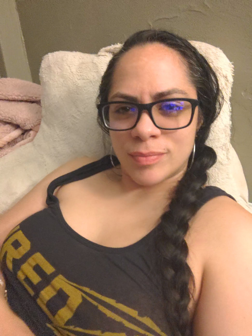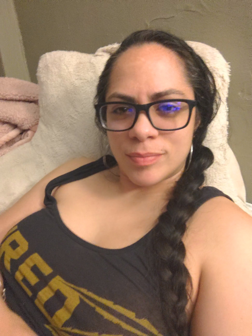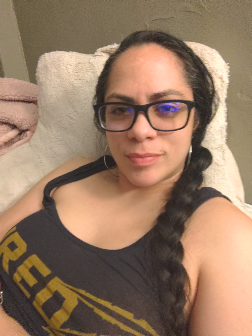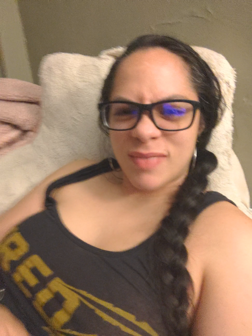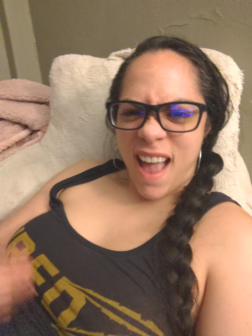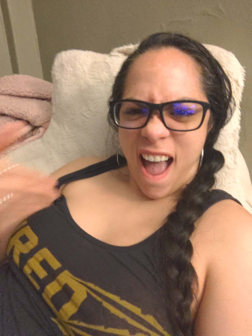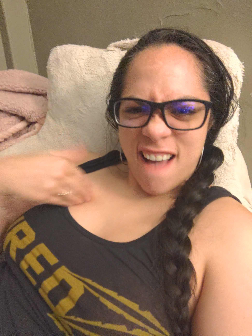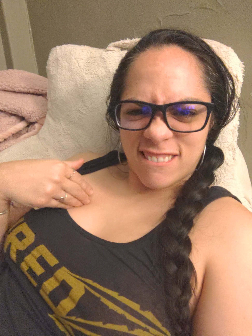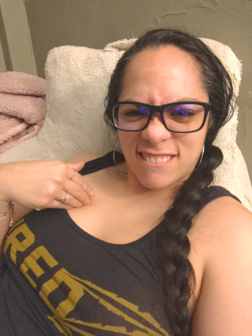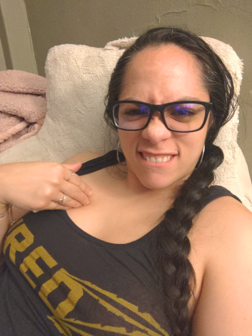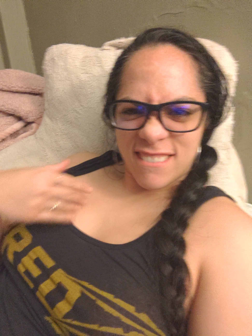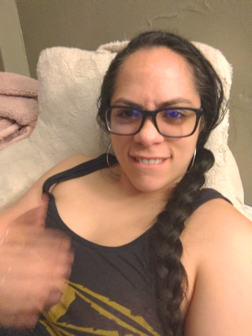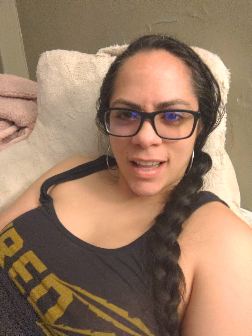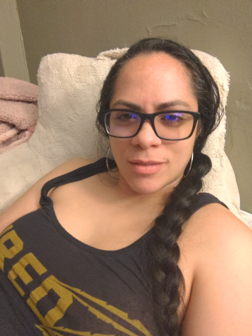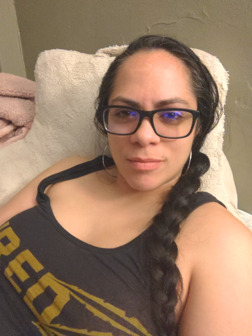have